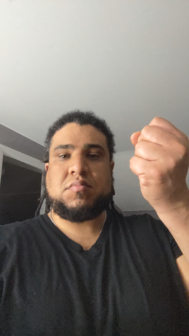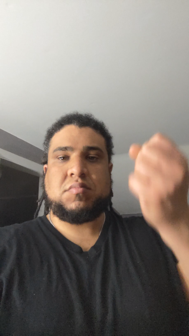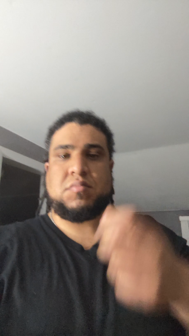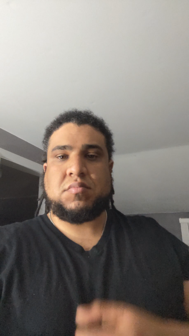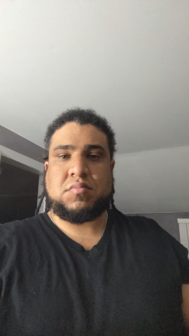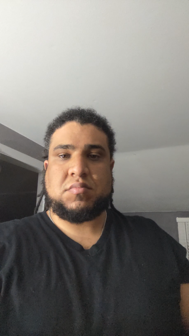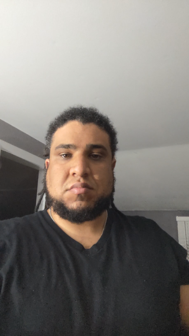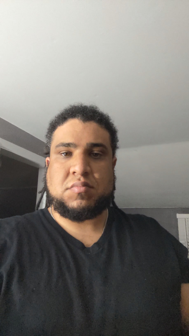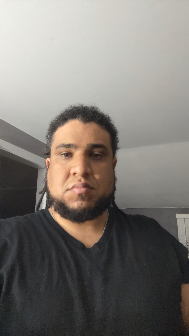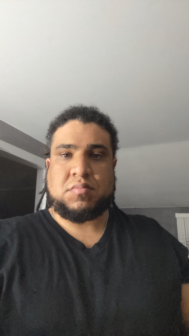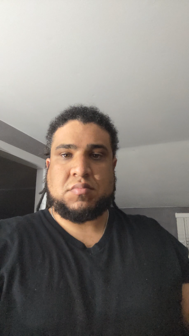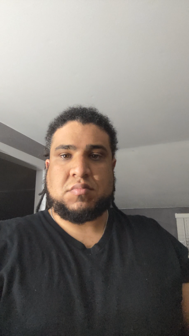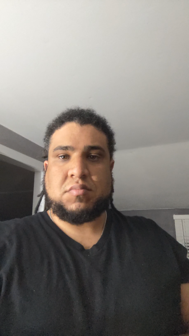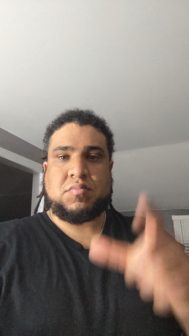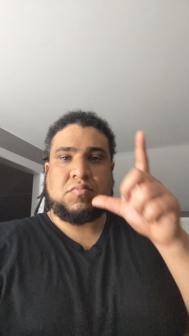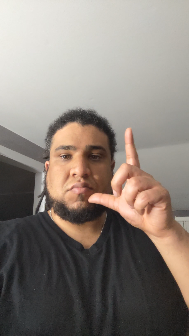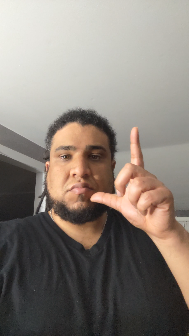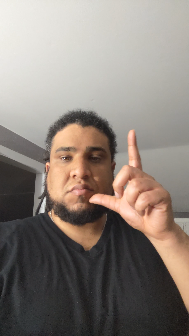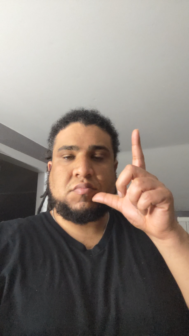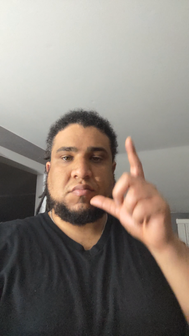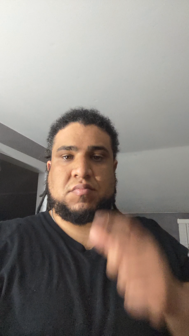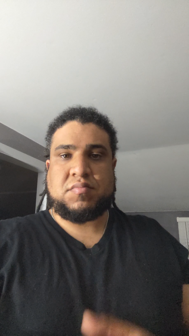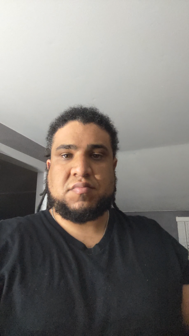lunch